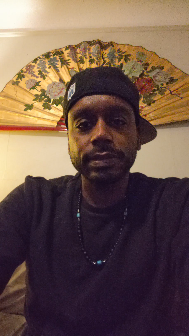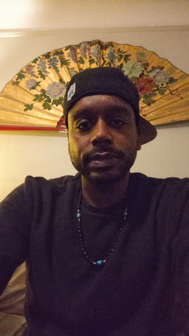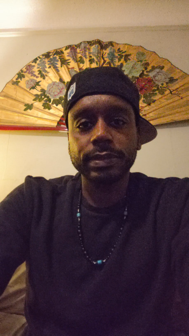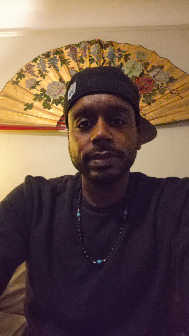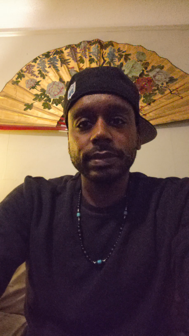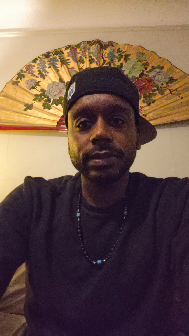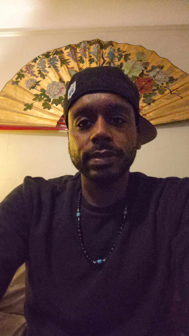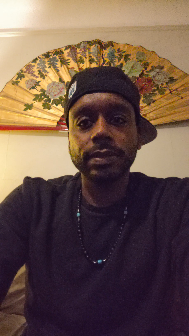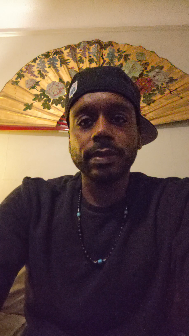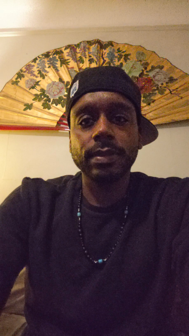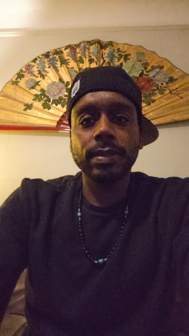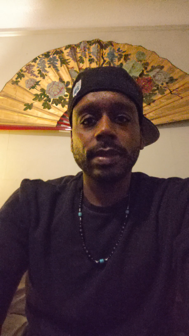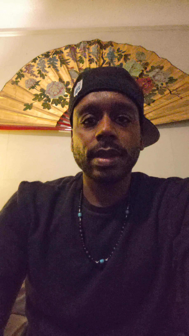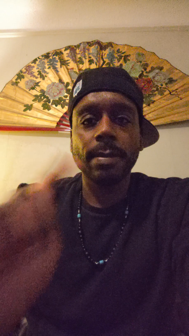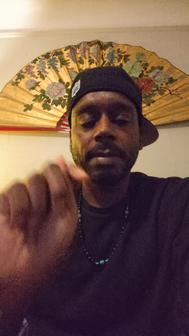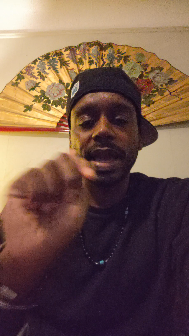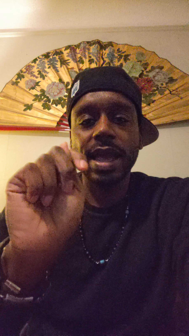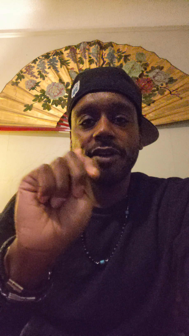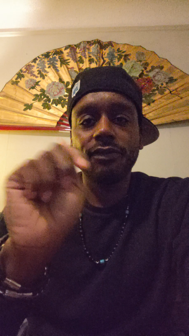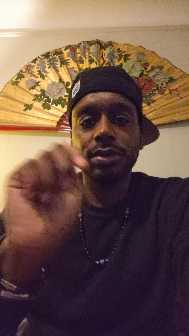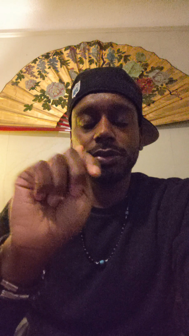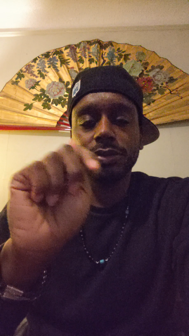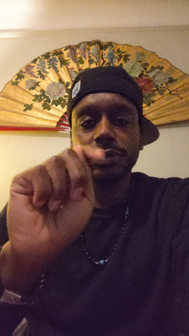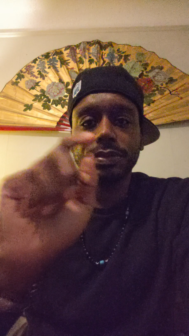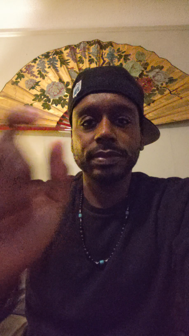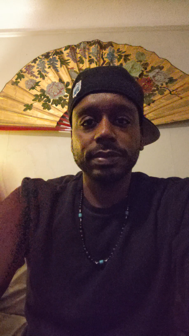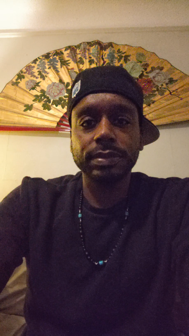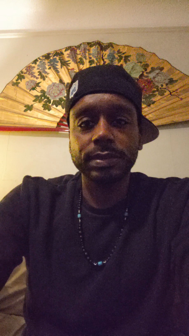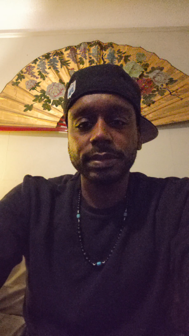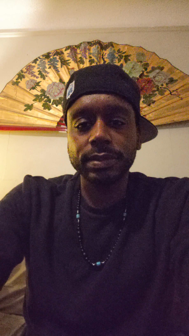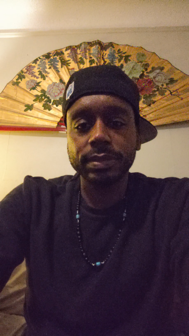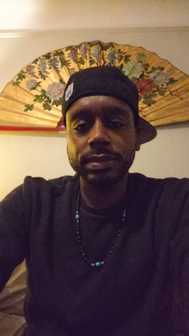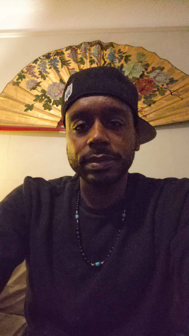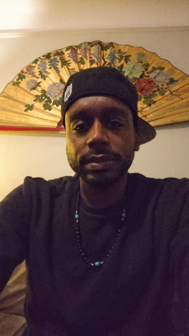bathroom